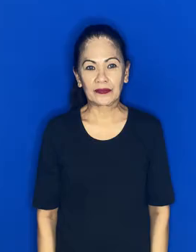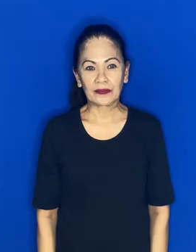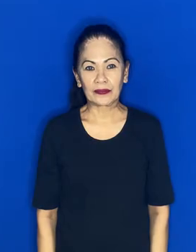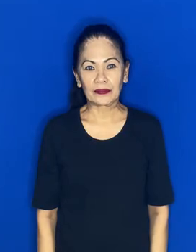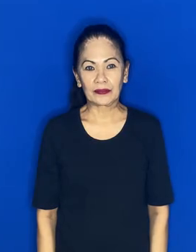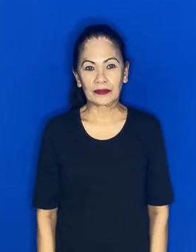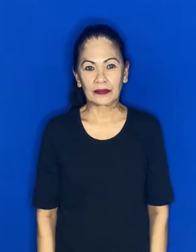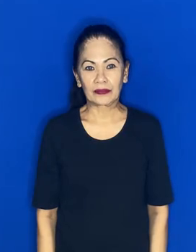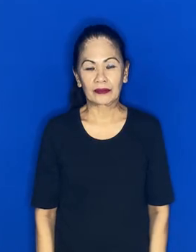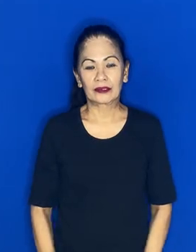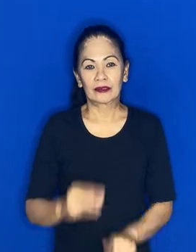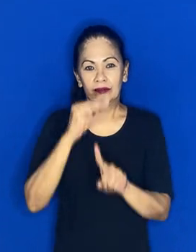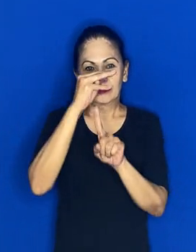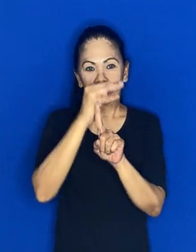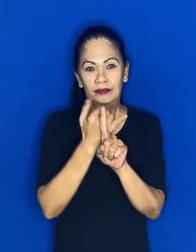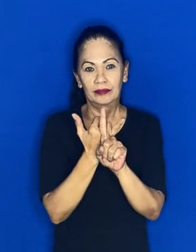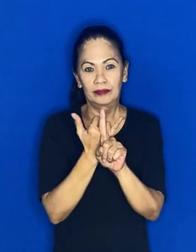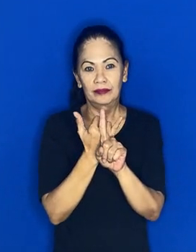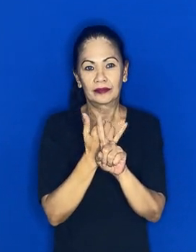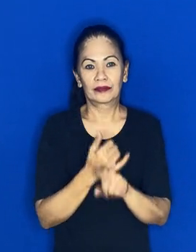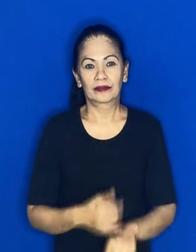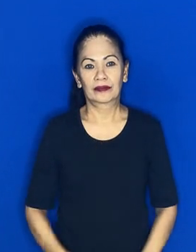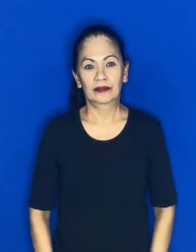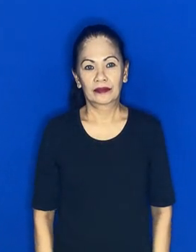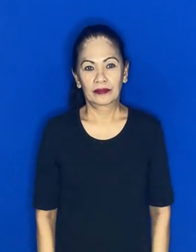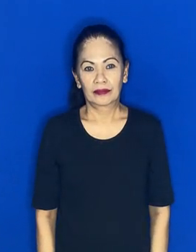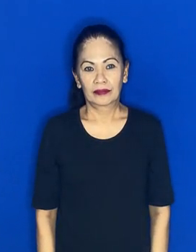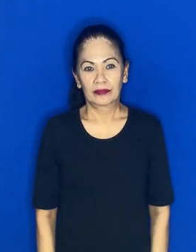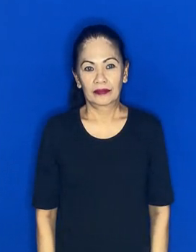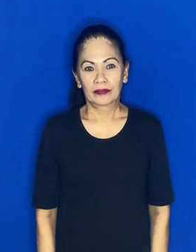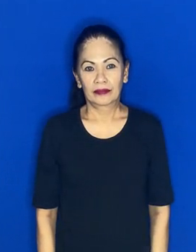may